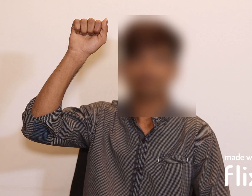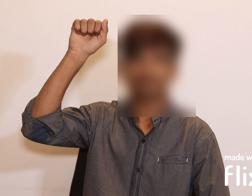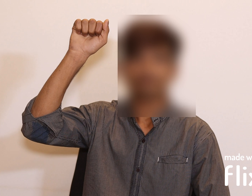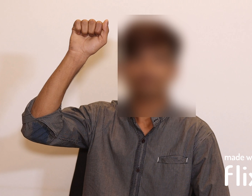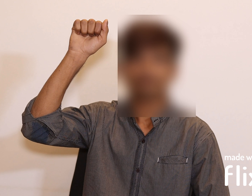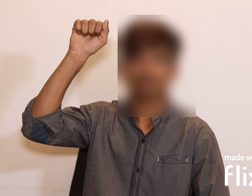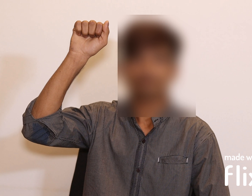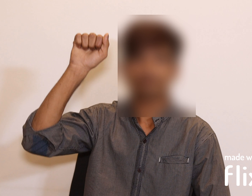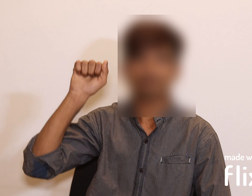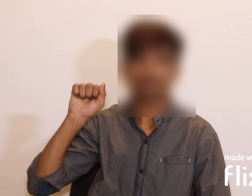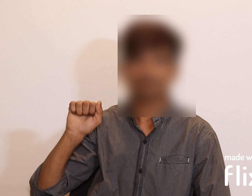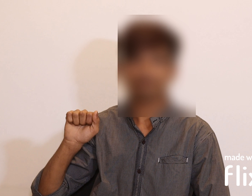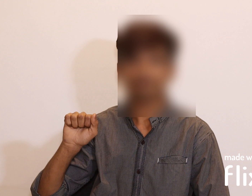آ